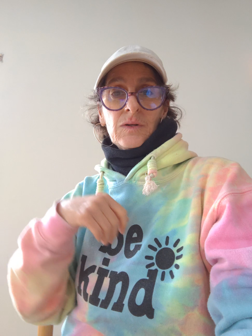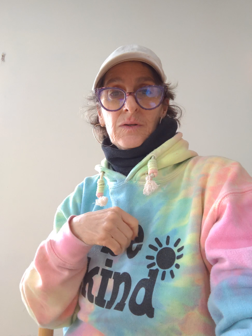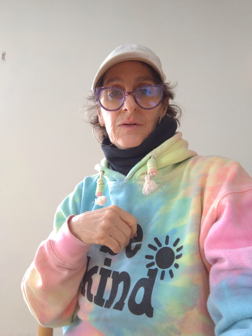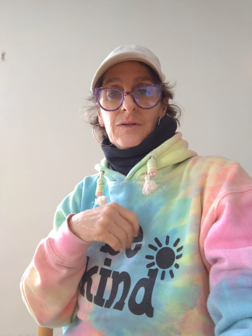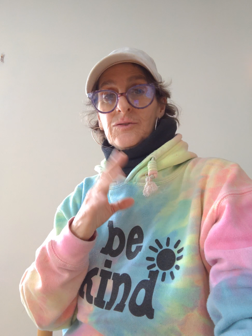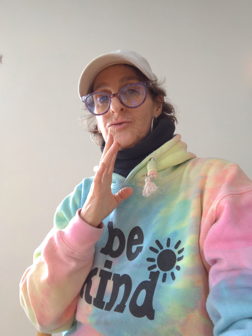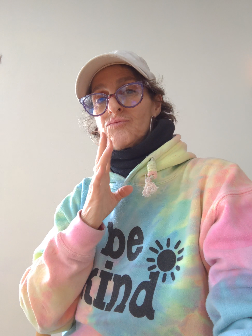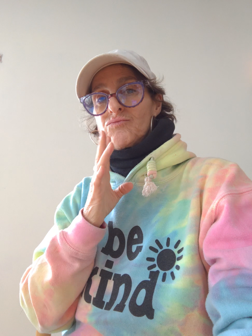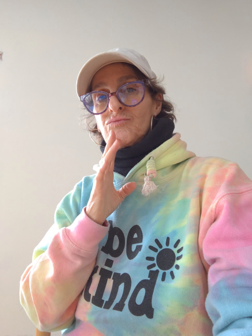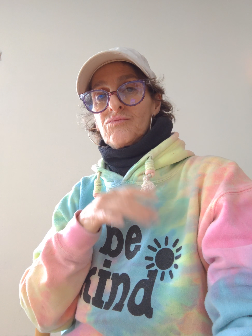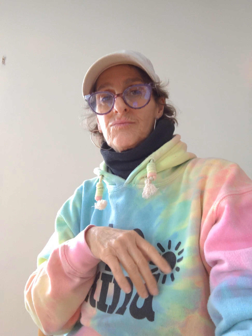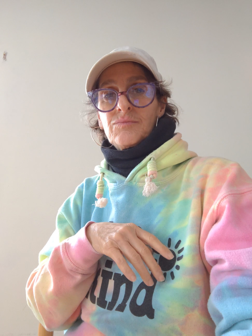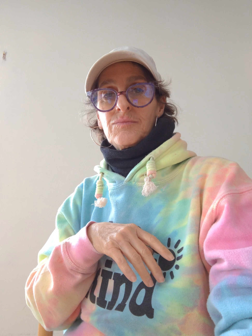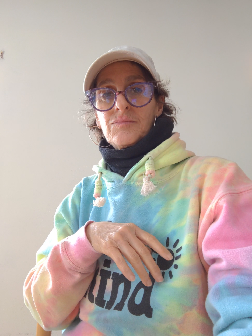talk